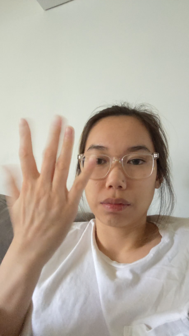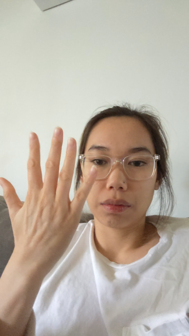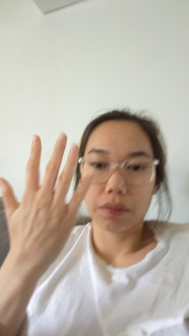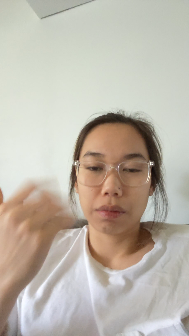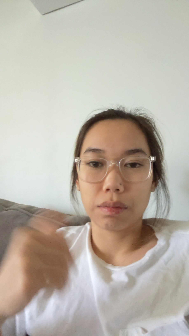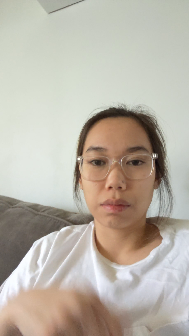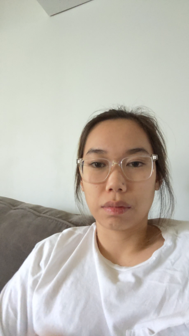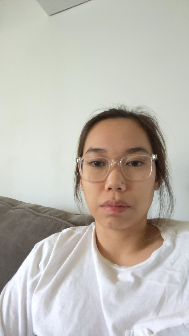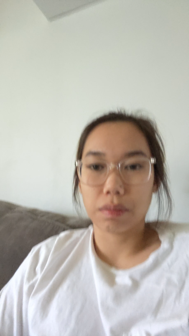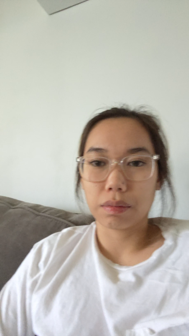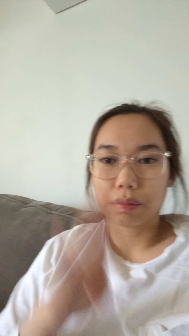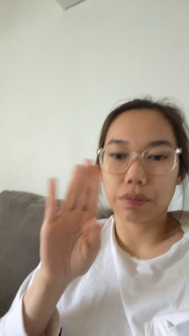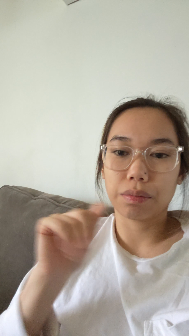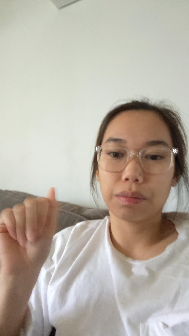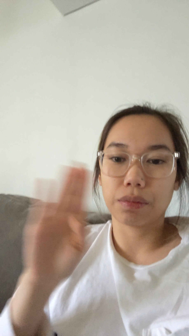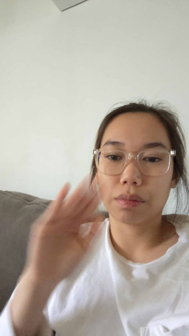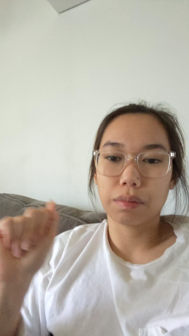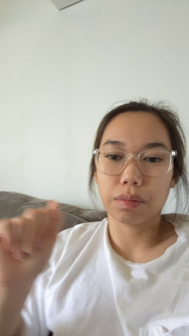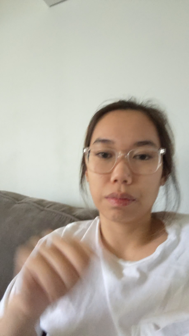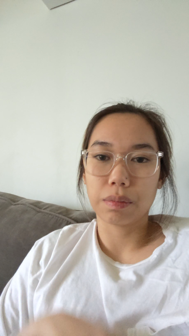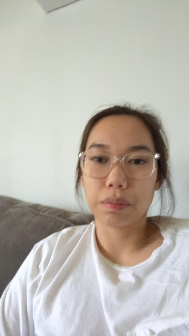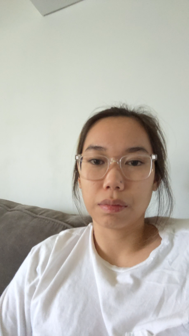baa baa